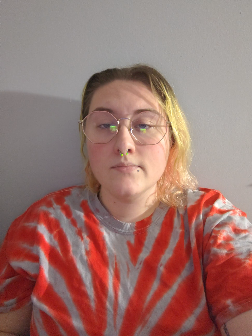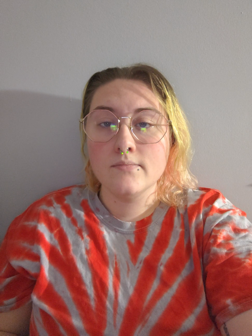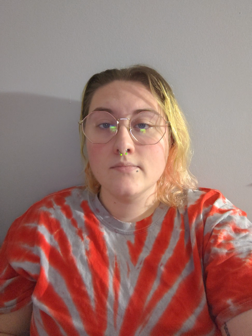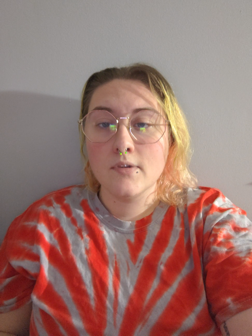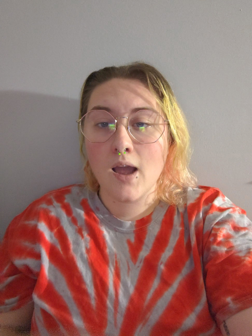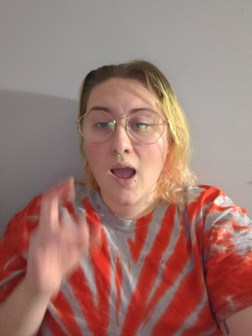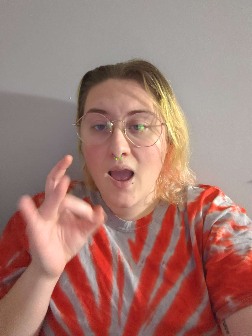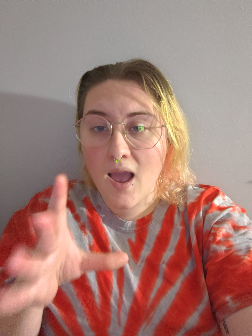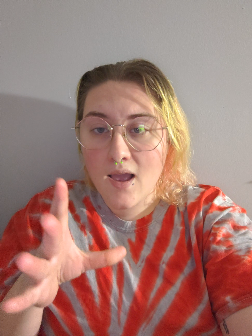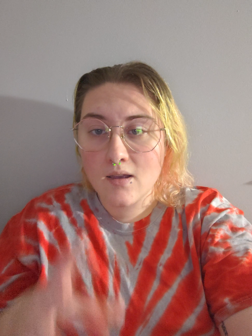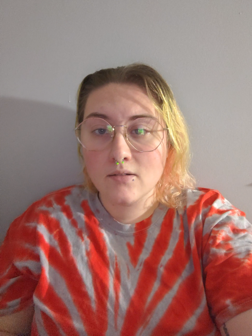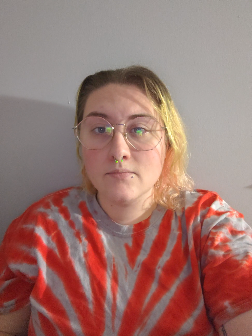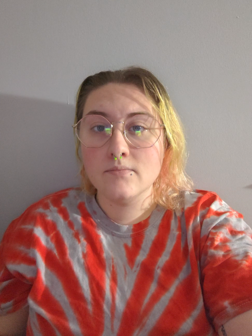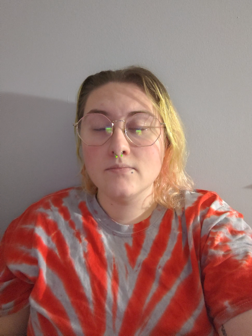hate